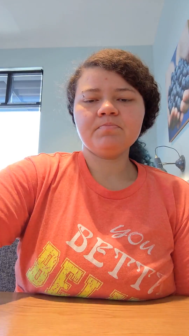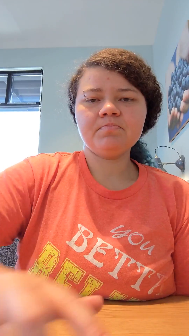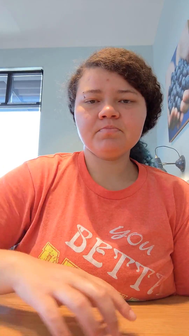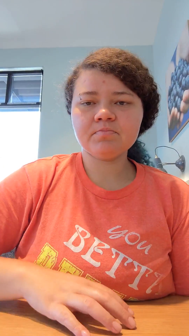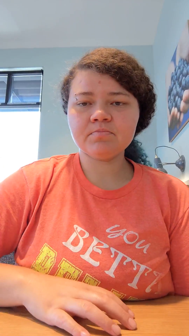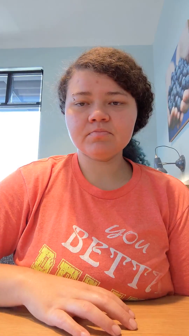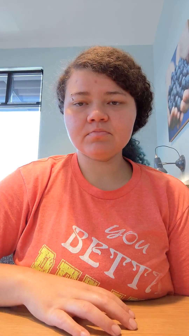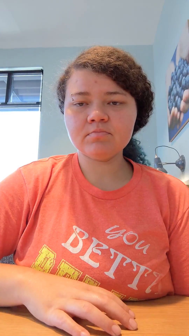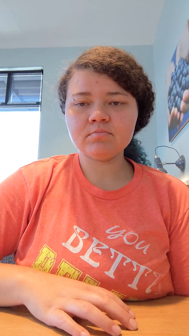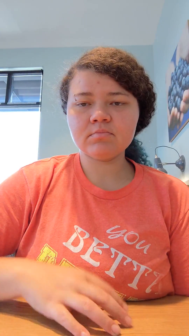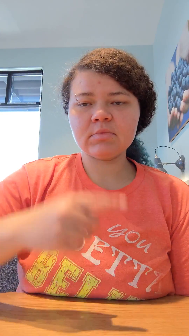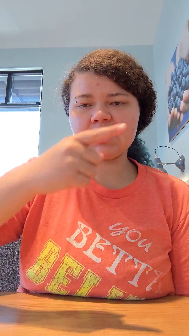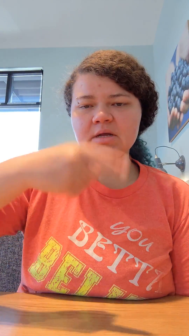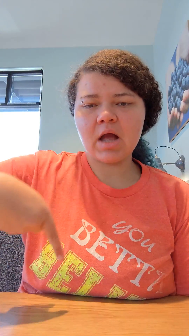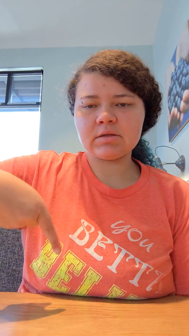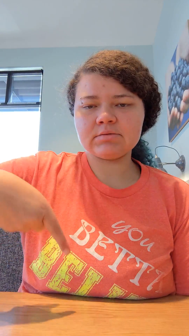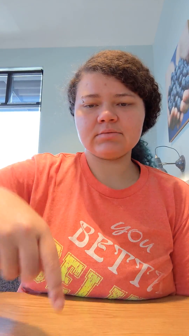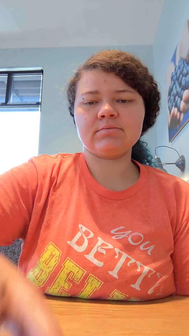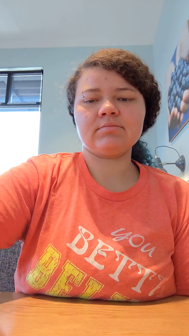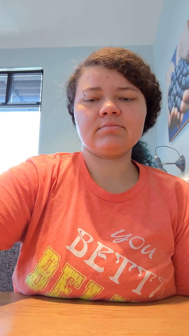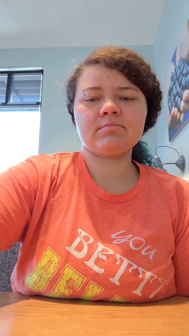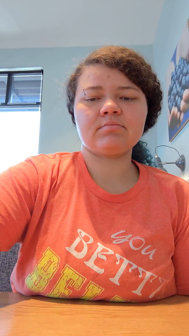cut